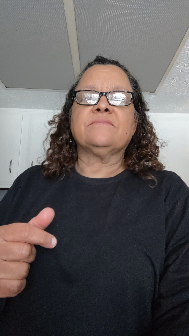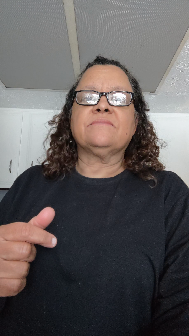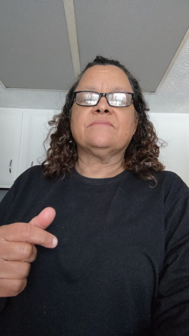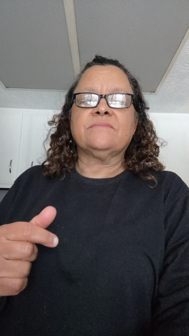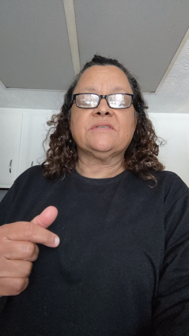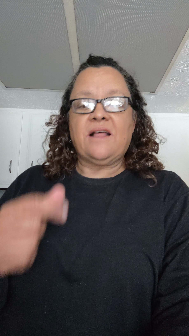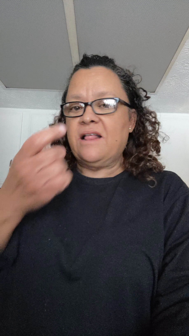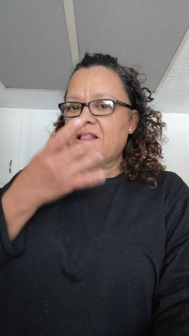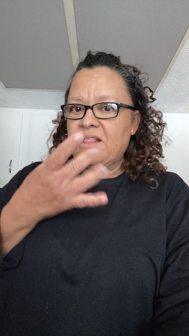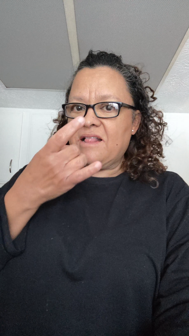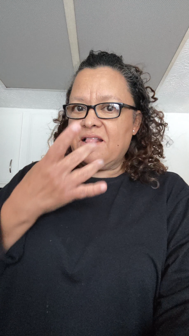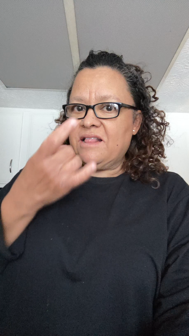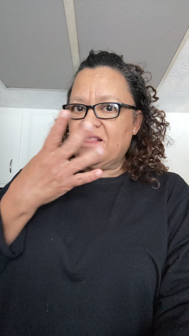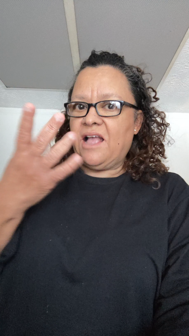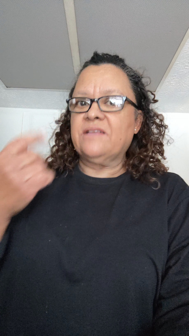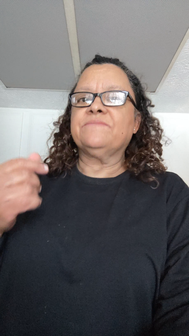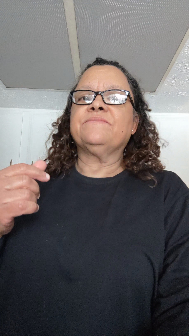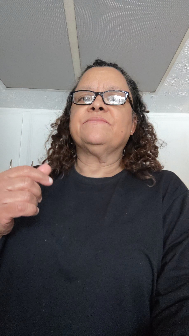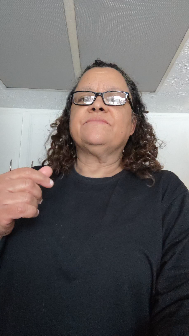light bulb